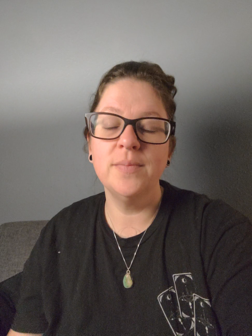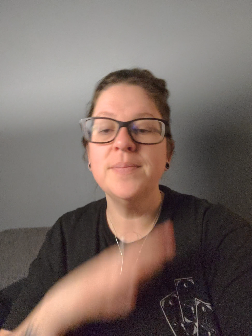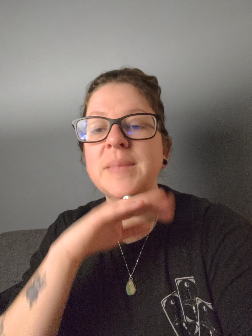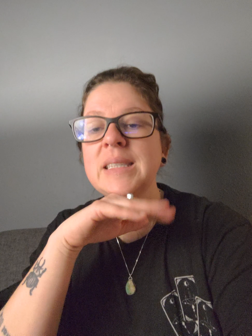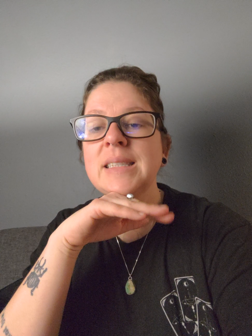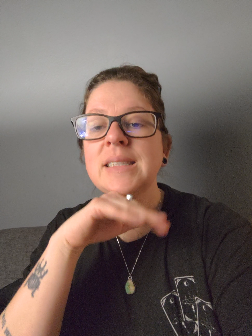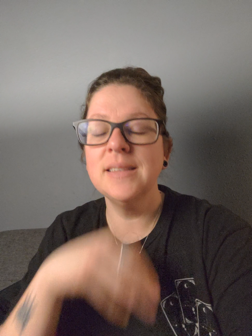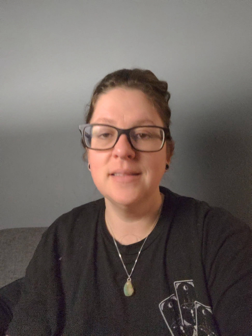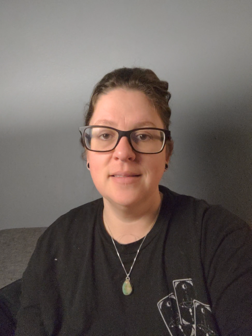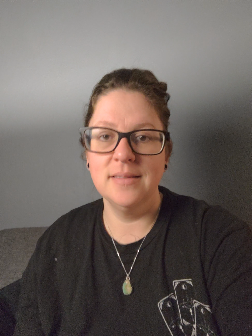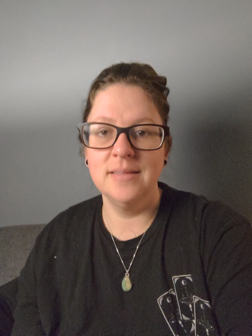pig